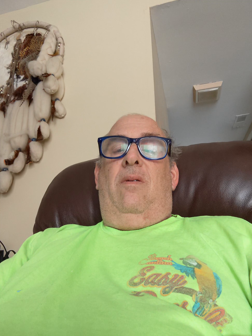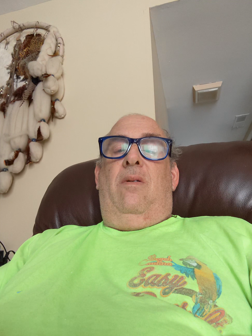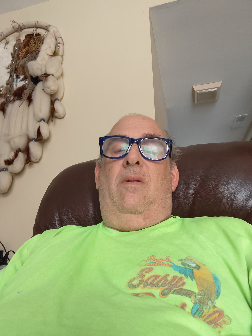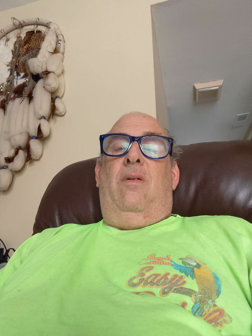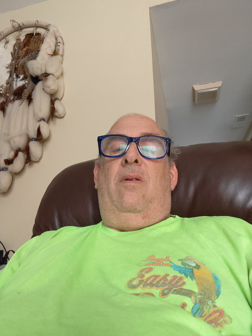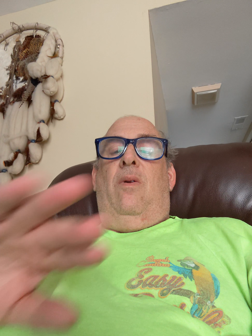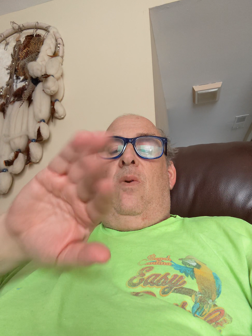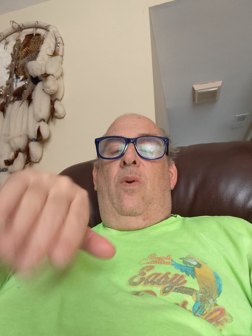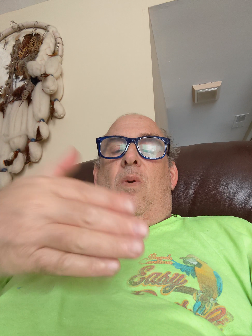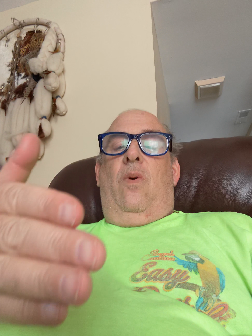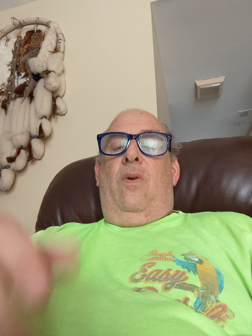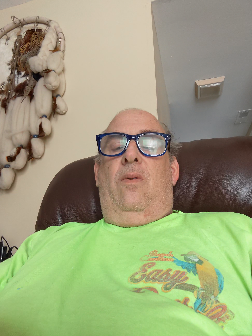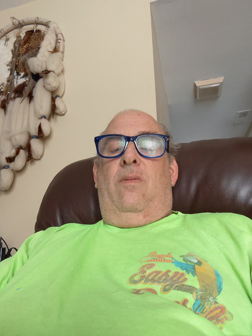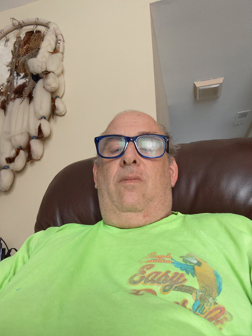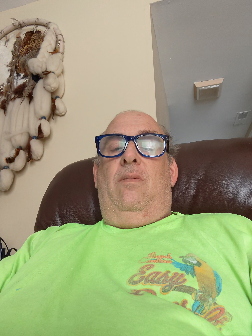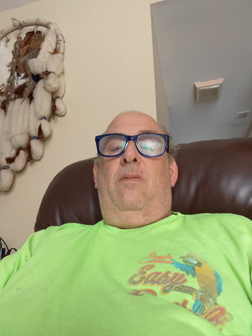all